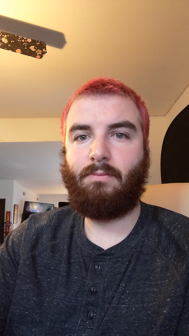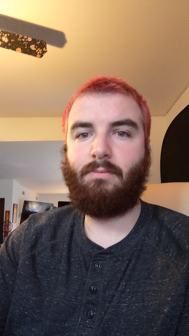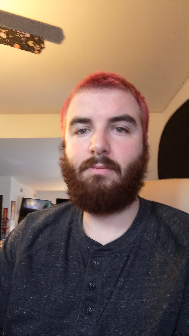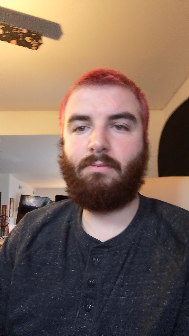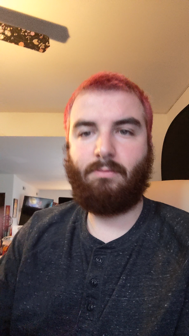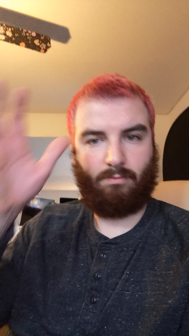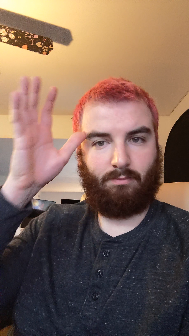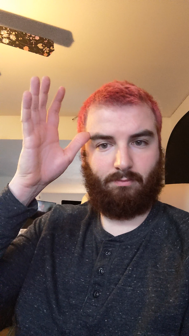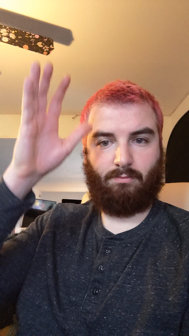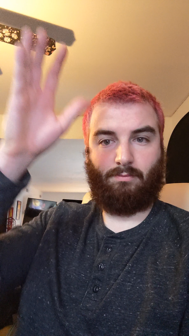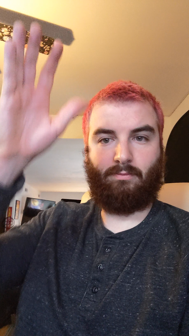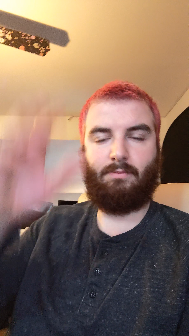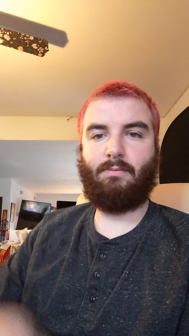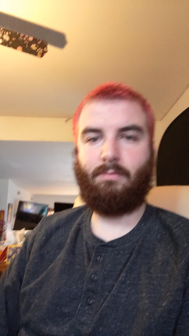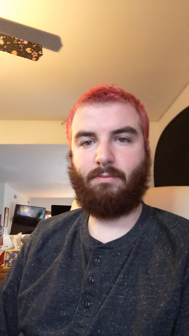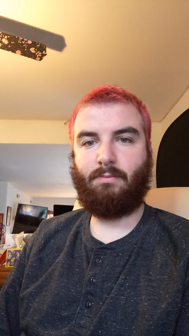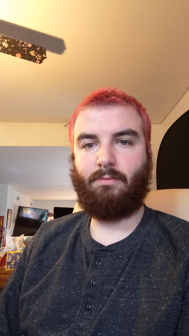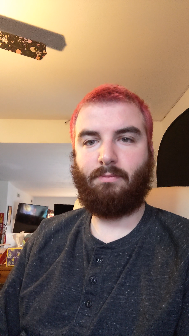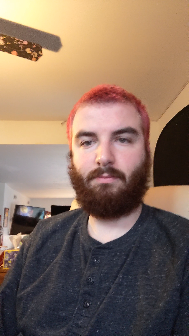deer